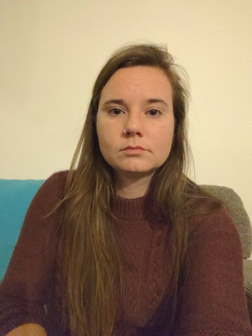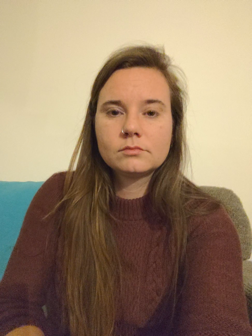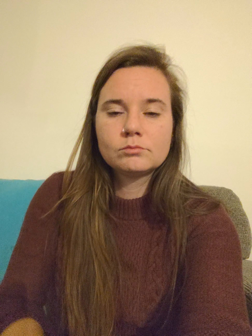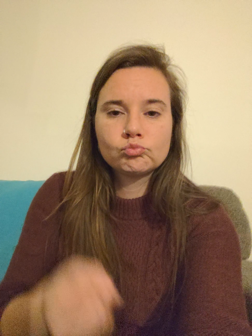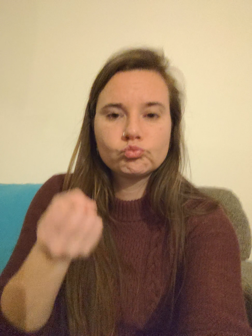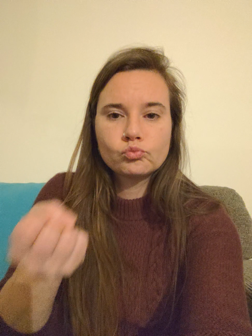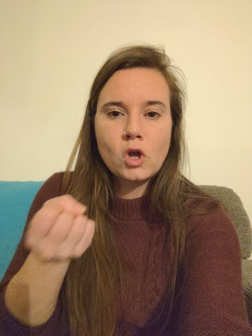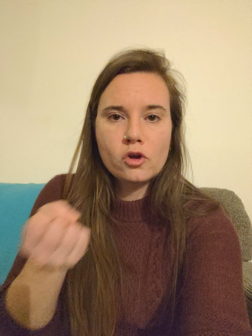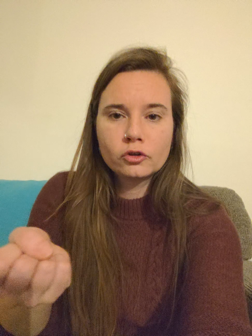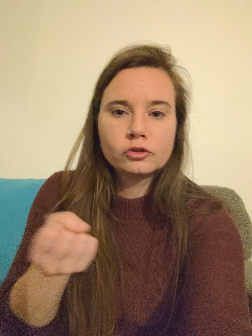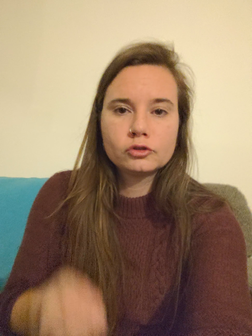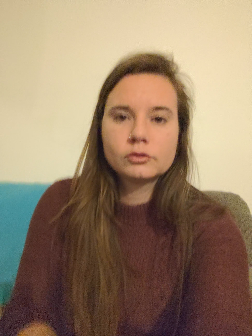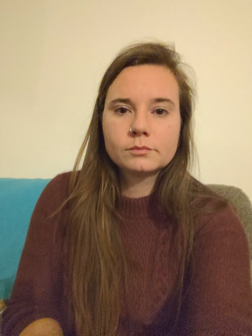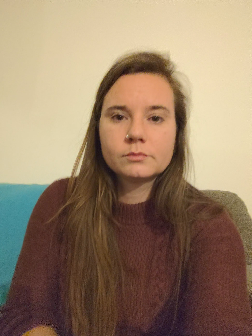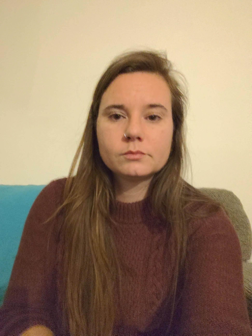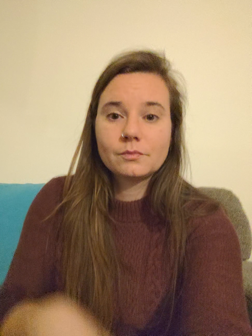drawer